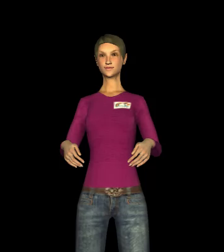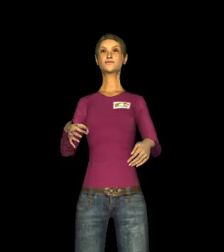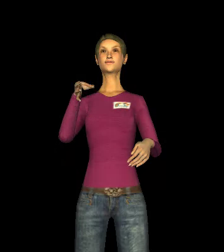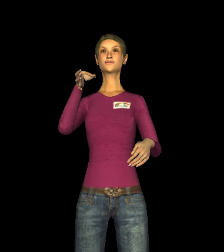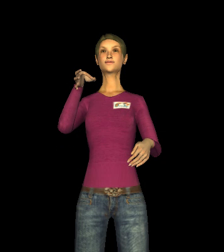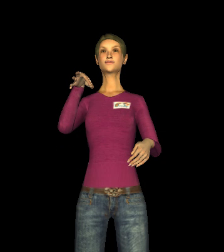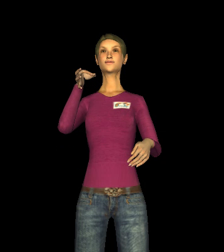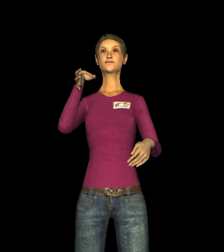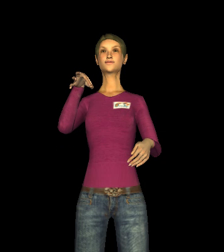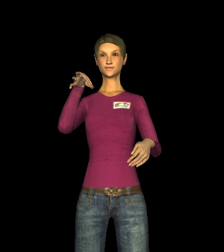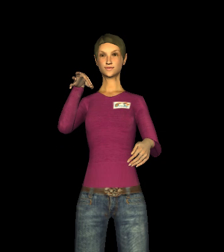إبرة